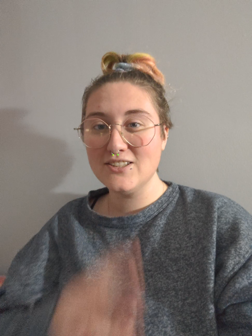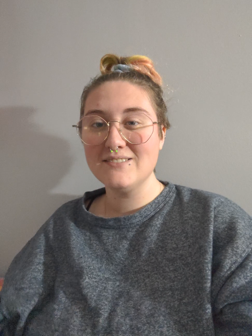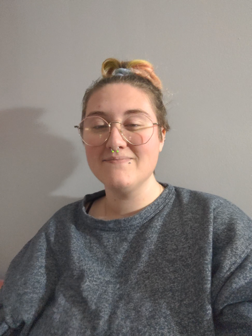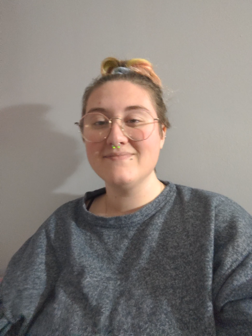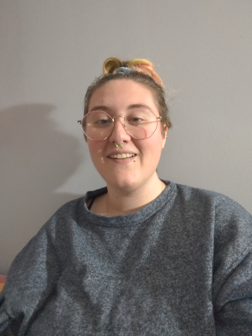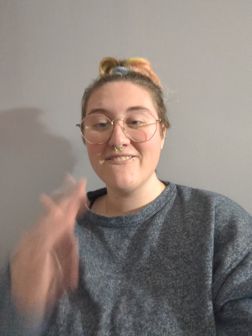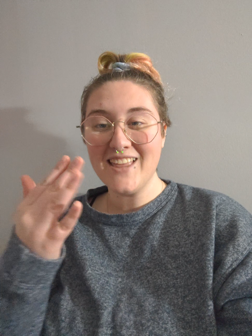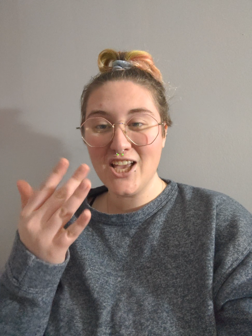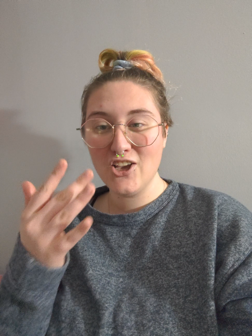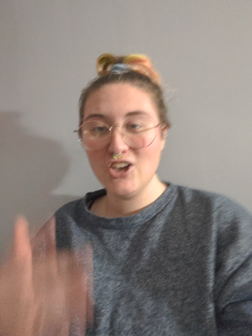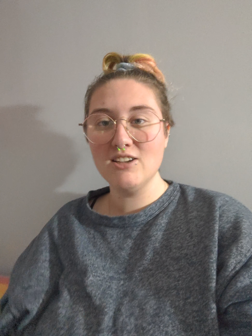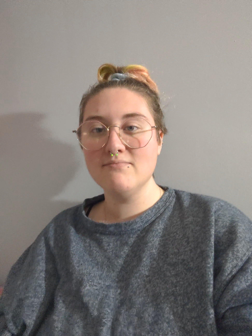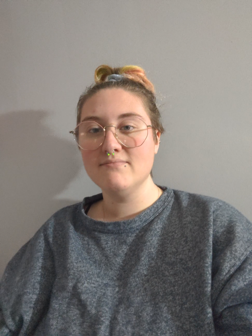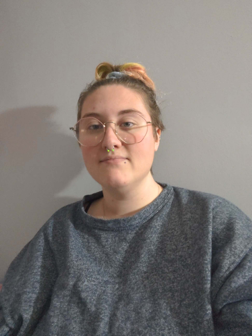finger